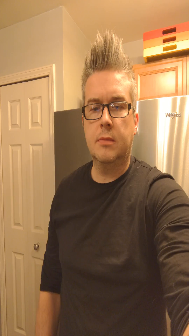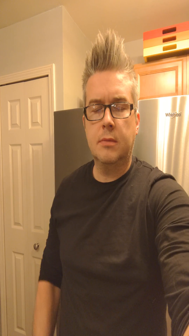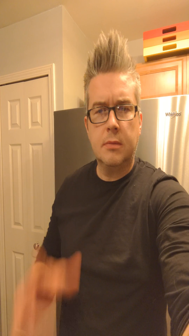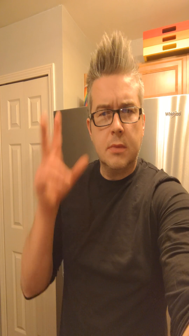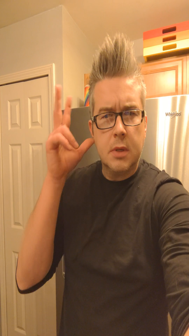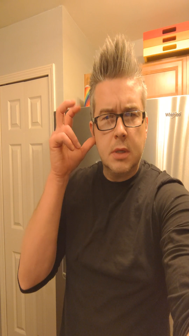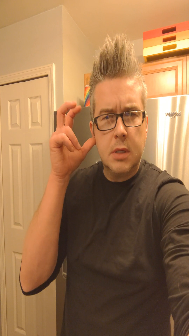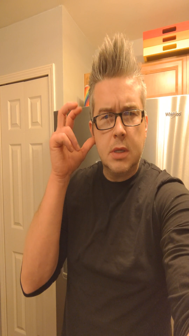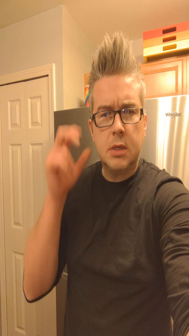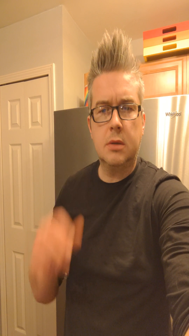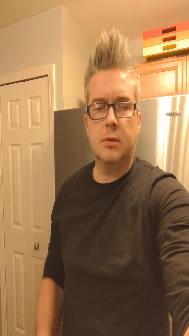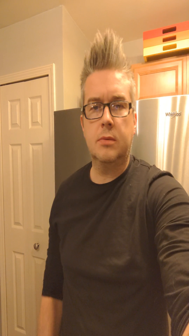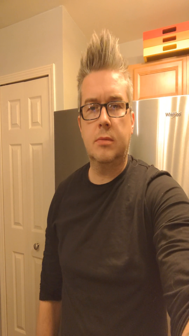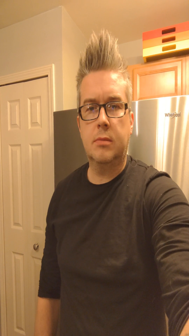hear